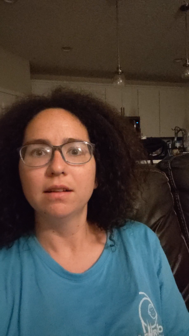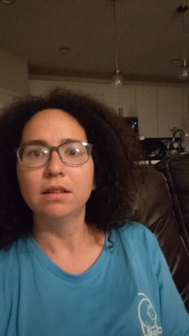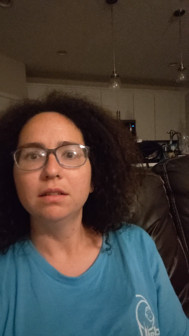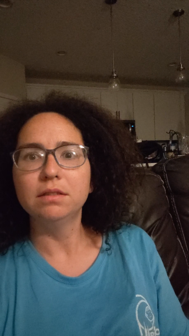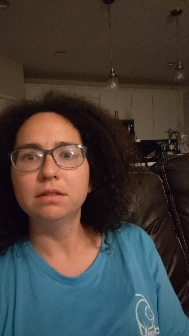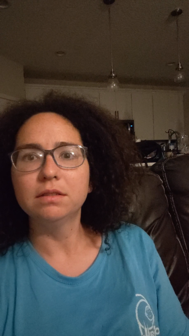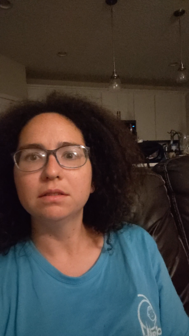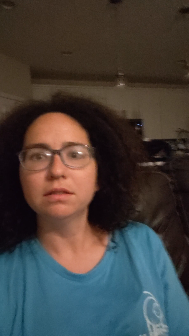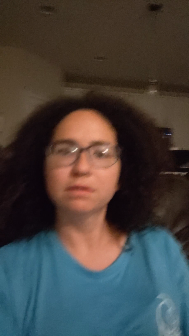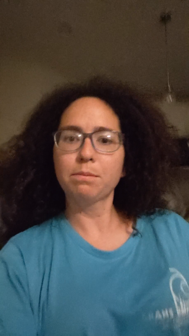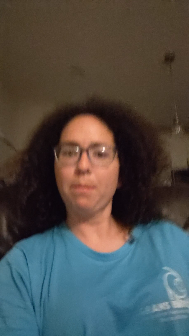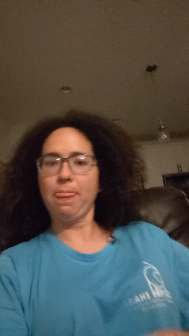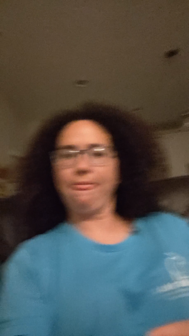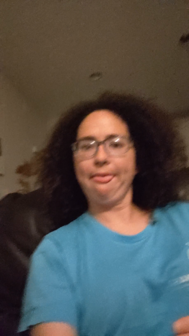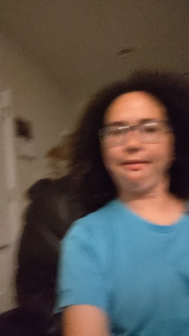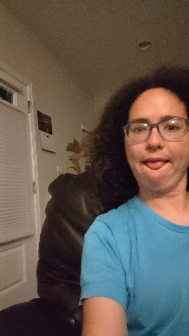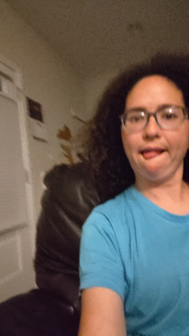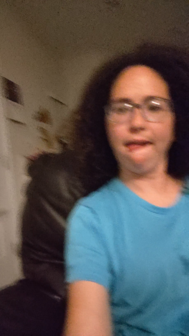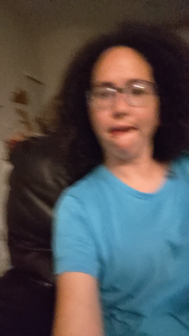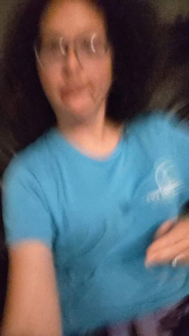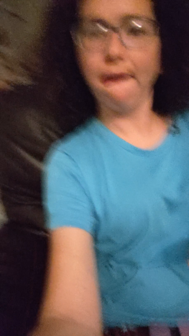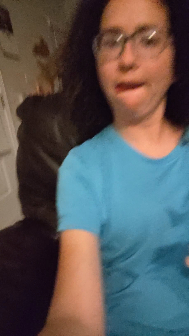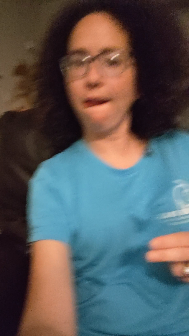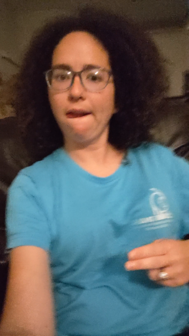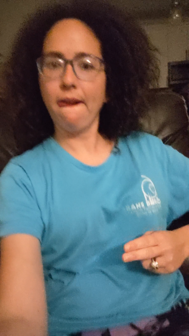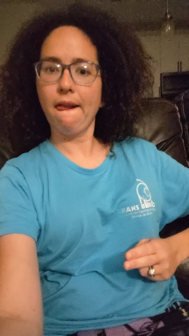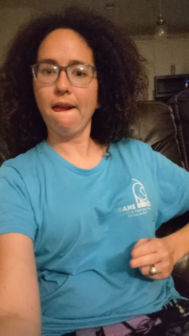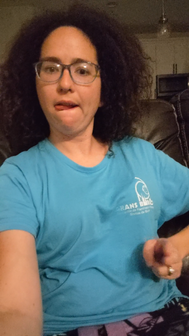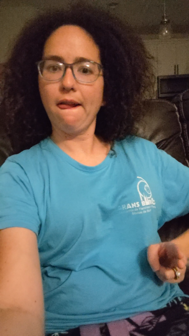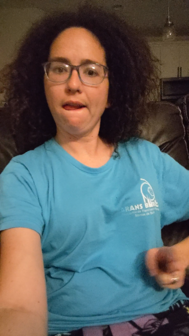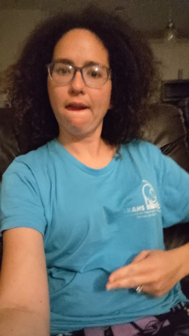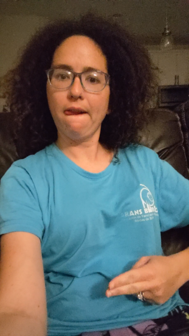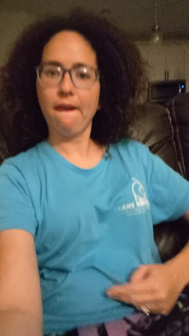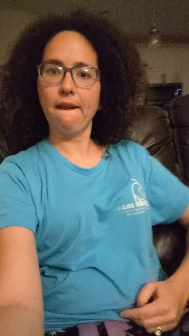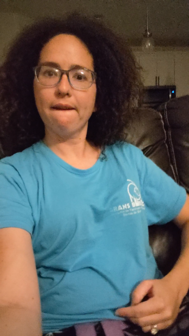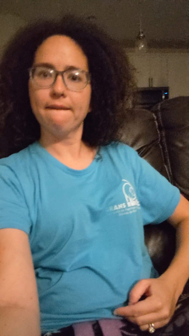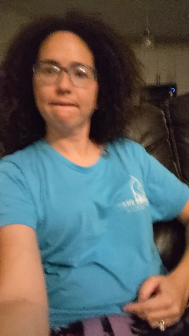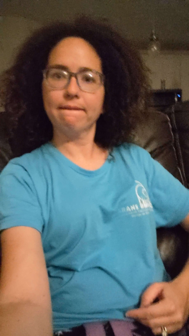belt